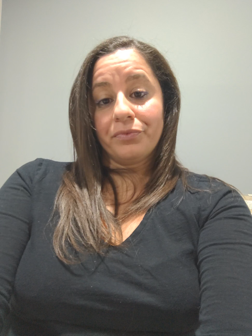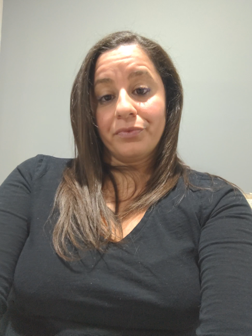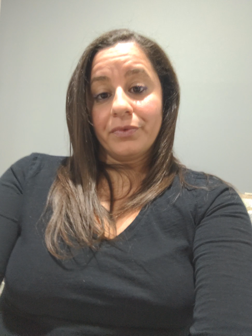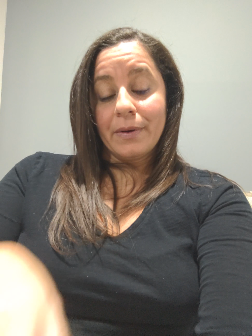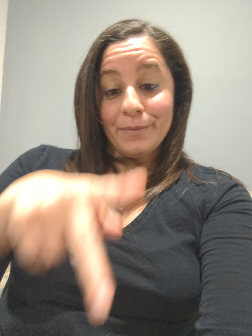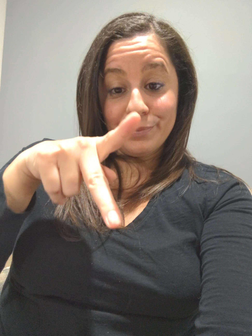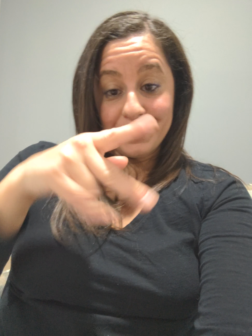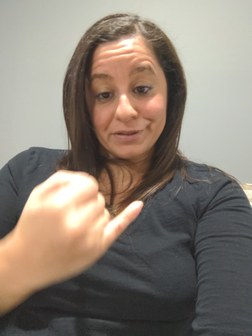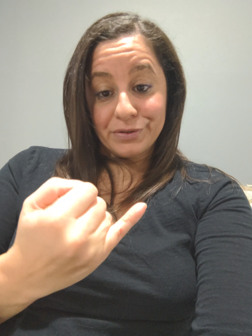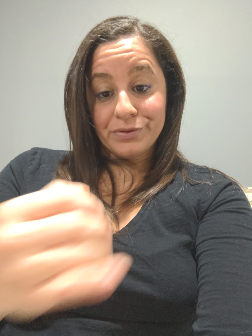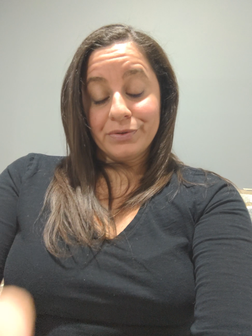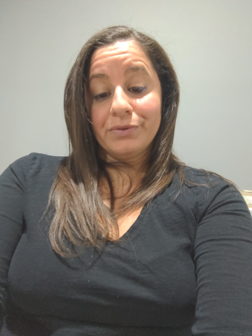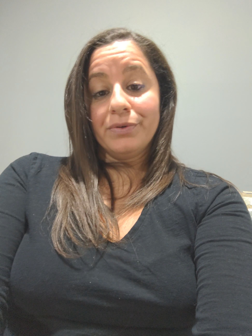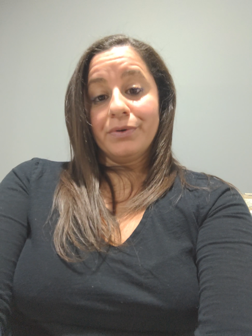pajamas